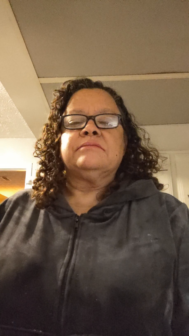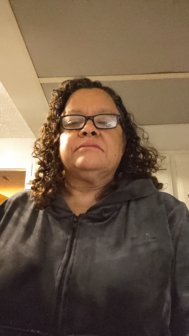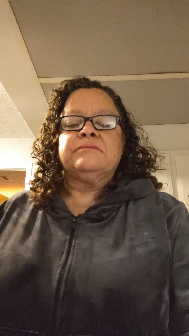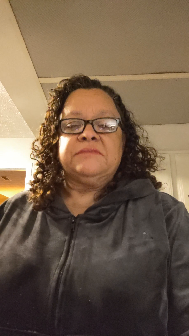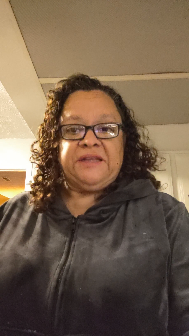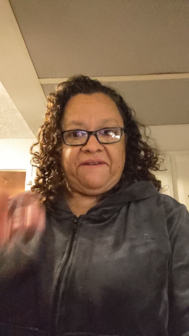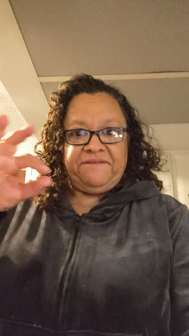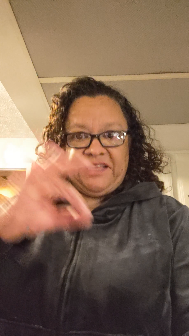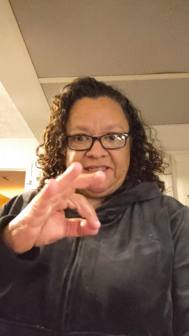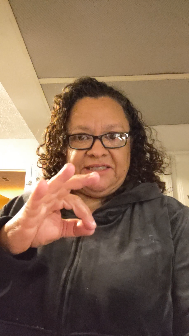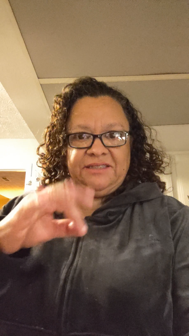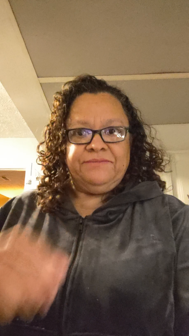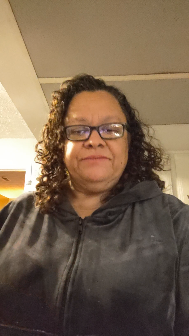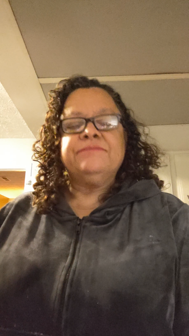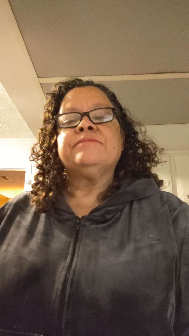fit